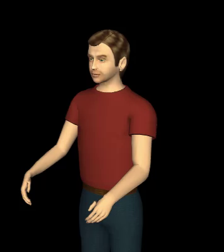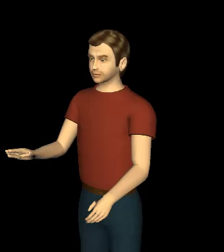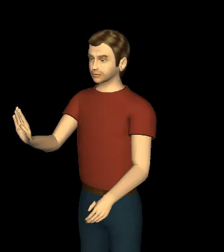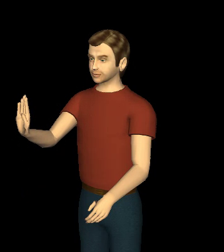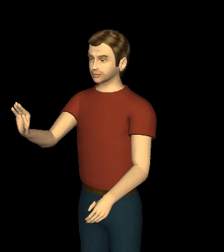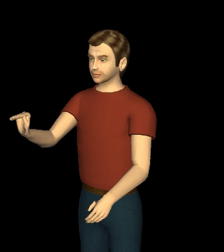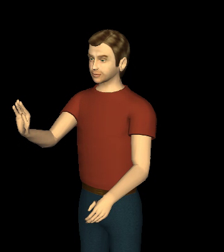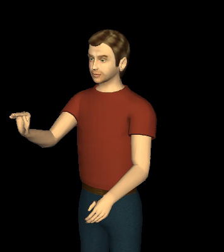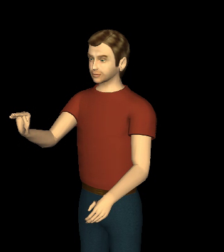أزرق